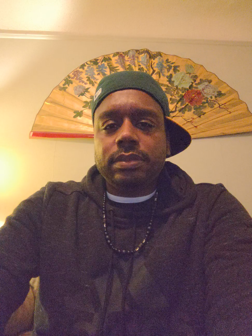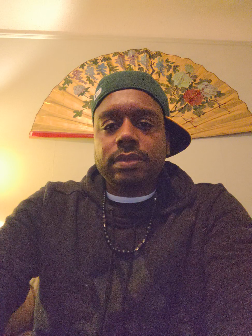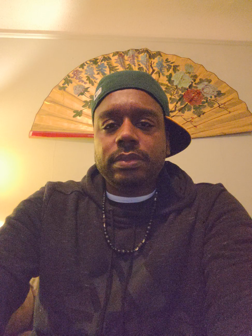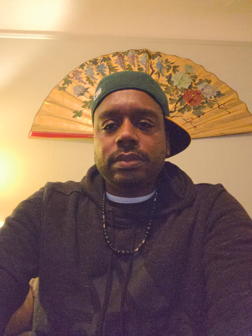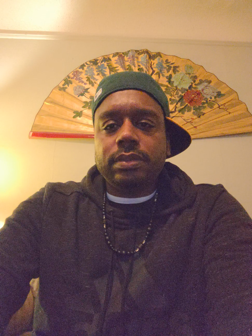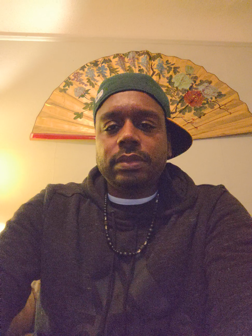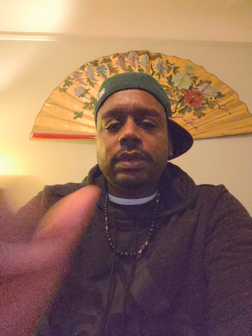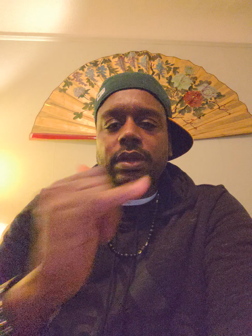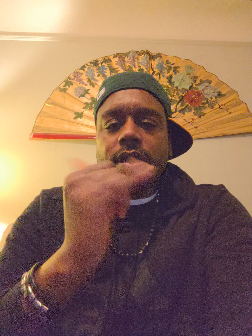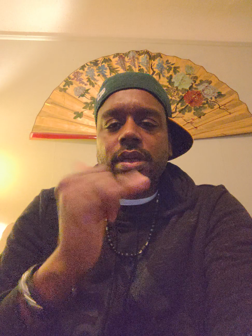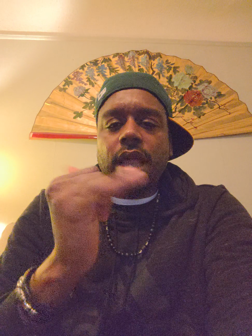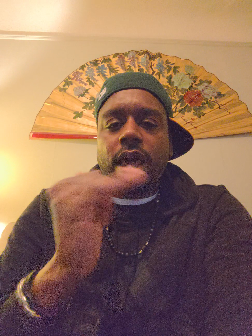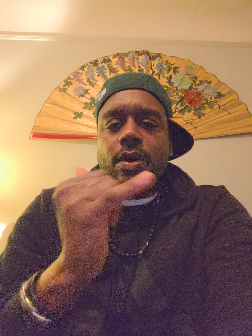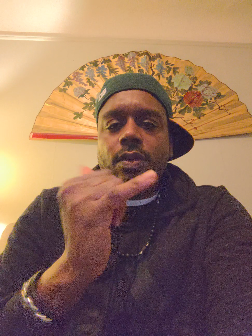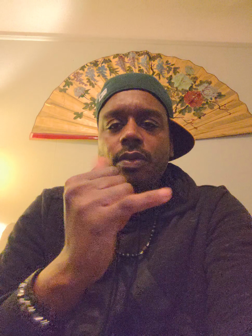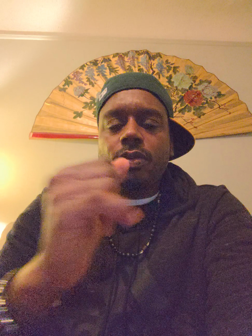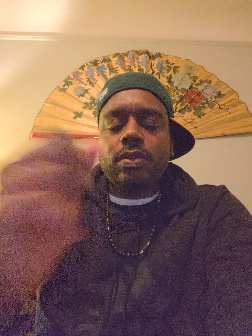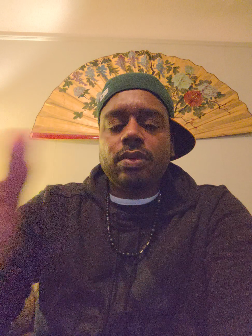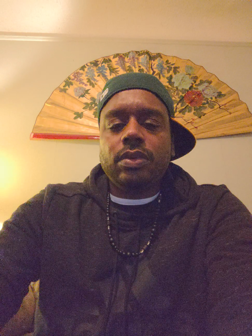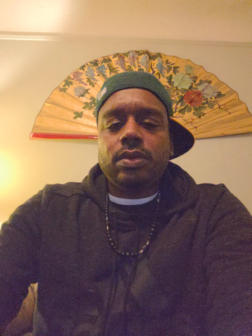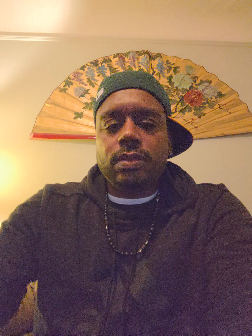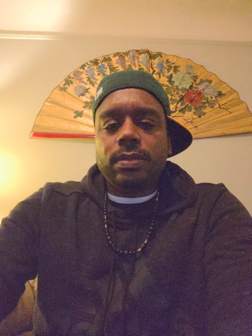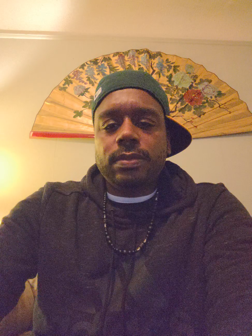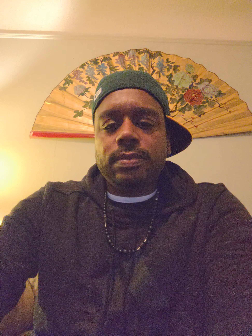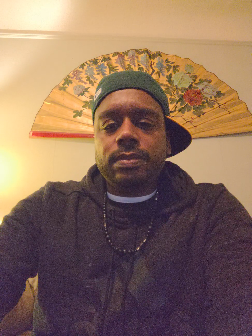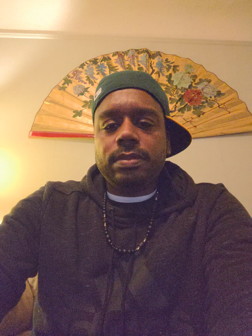yellow